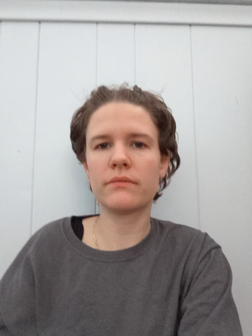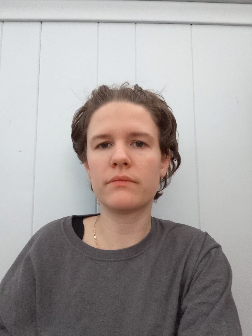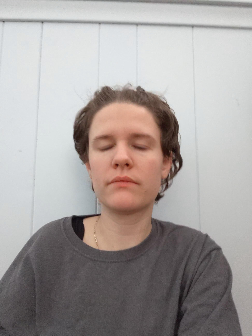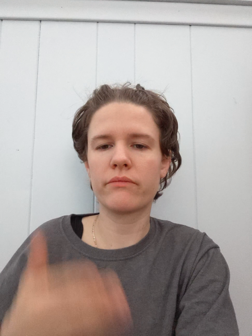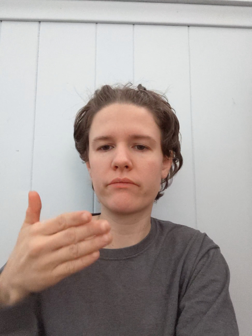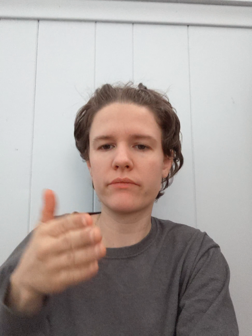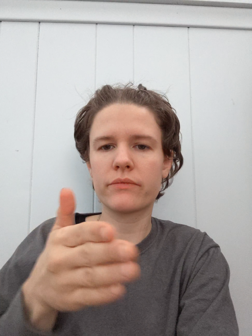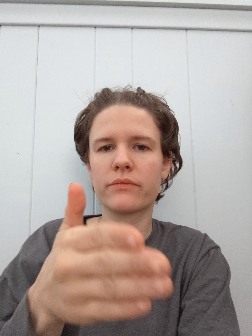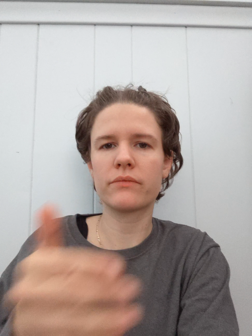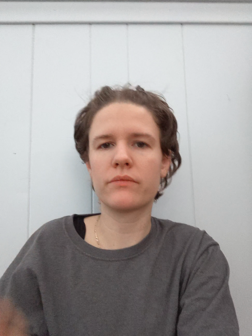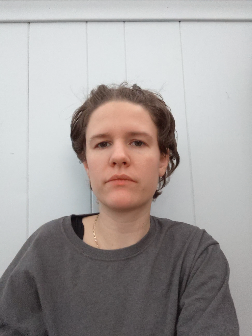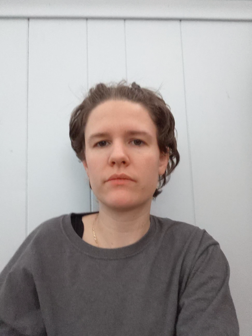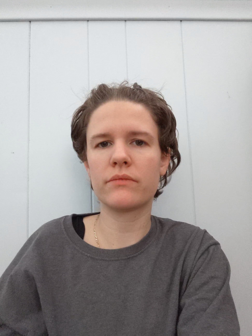fish